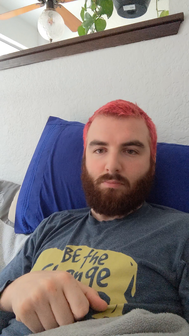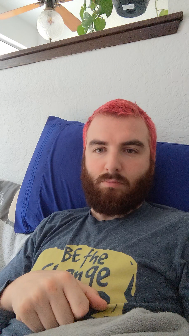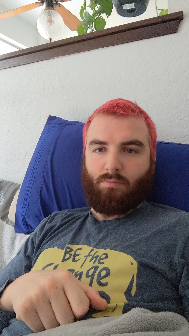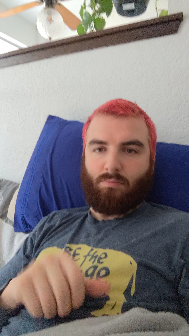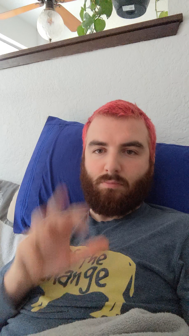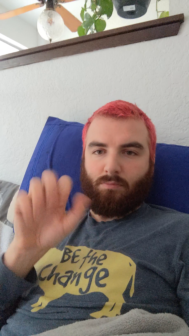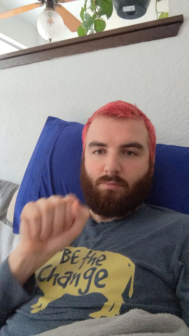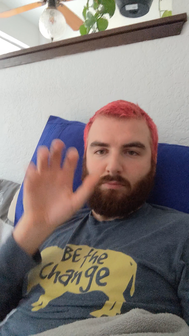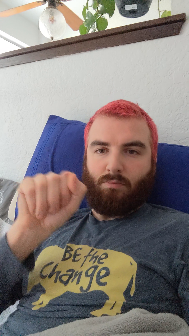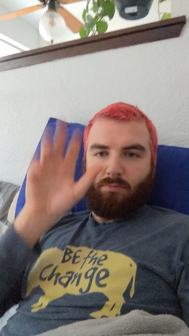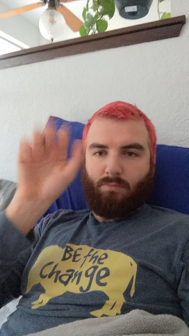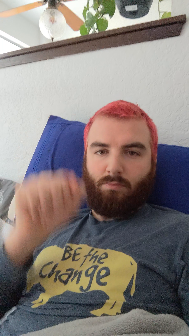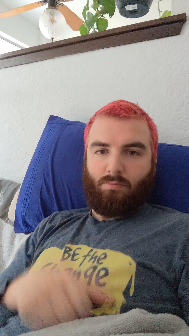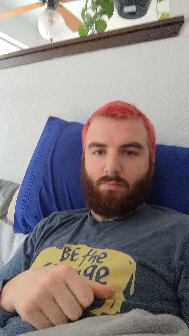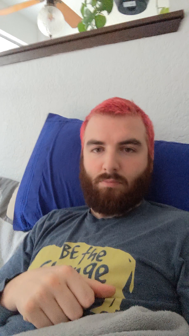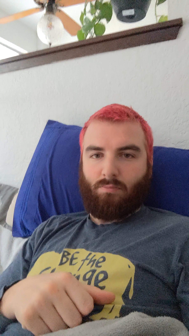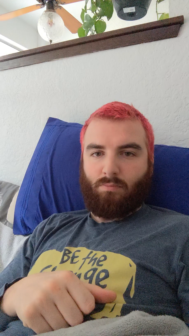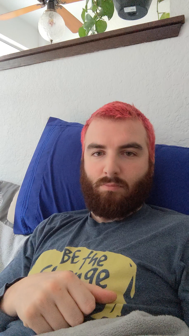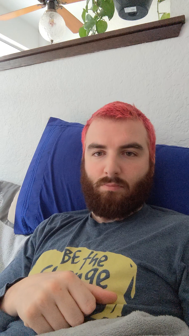ladder